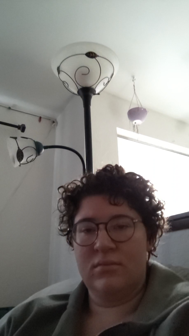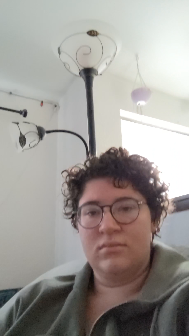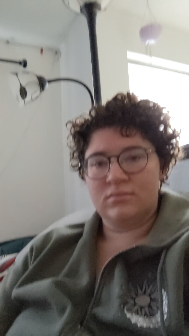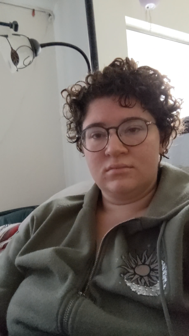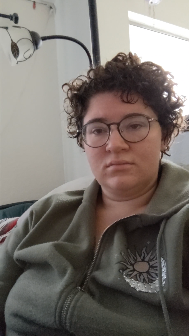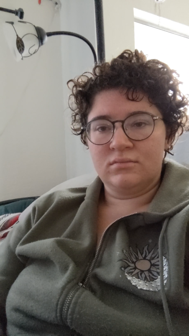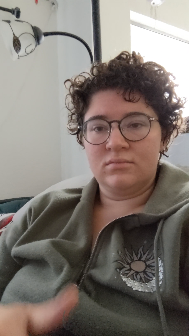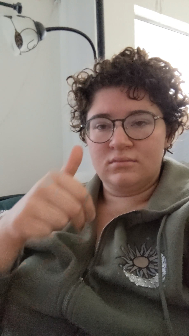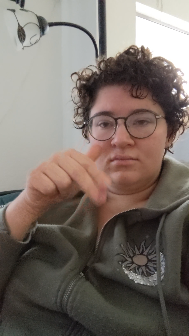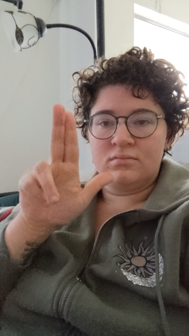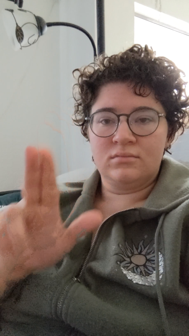lick